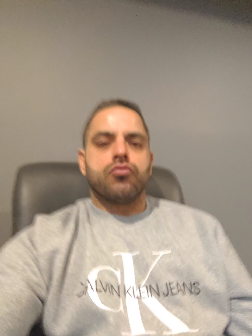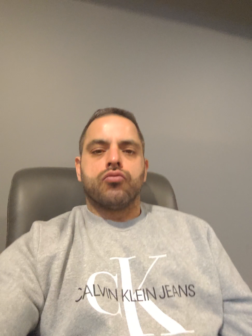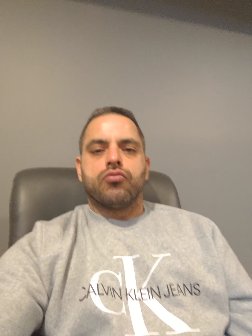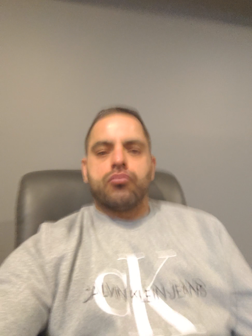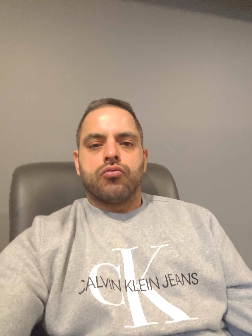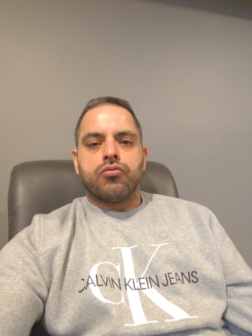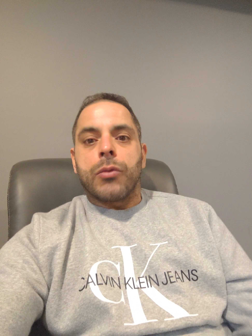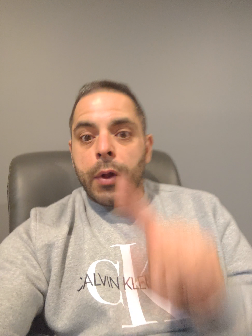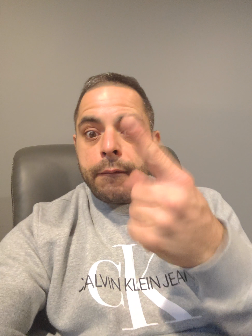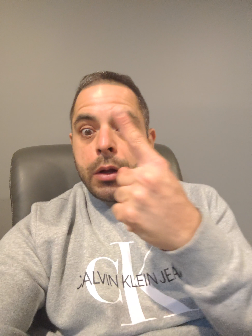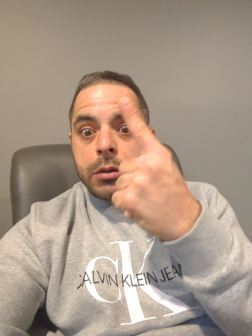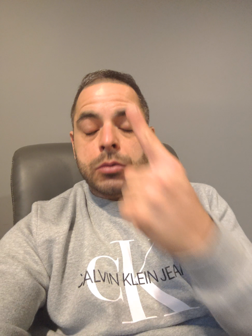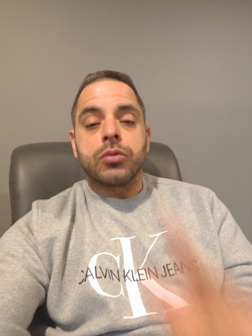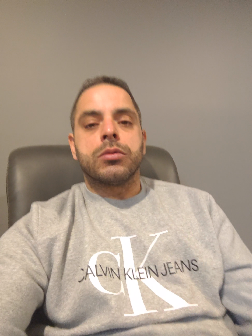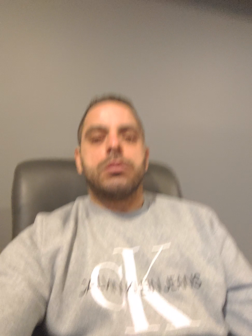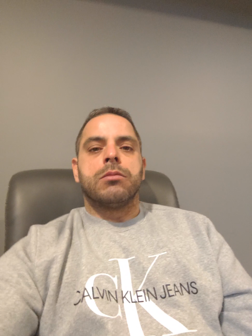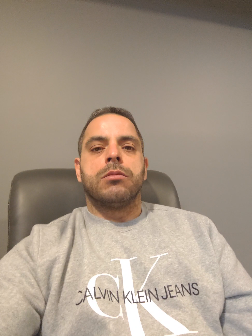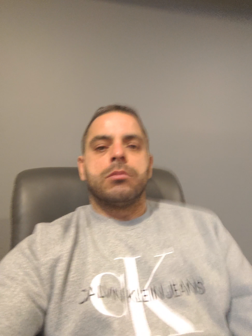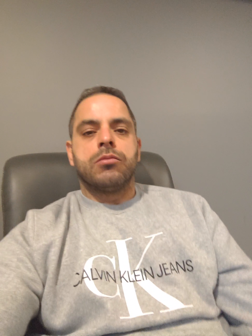first